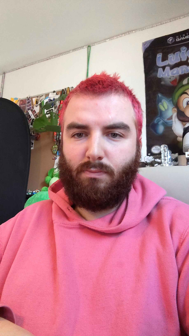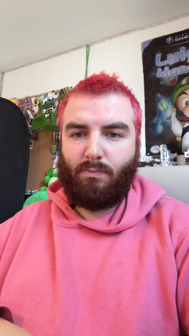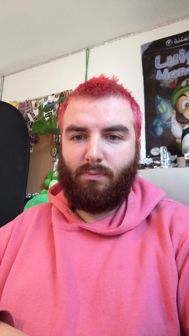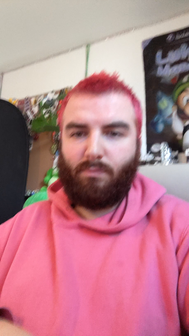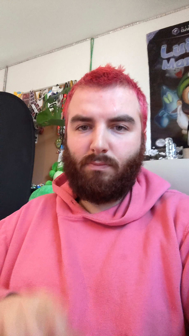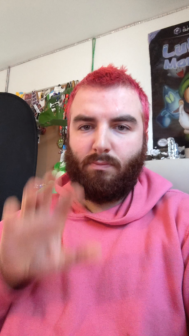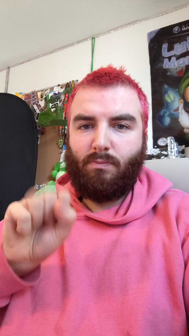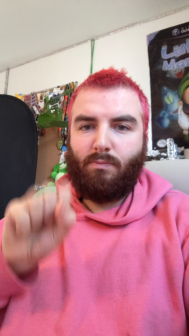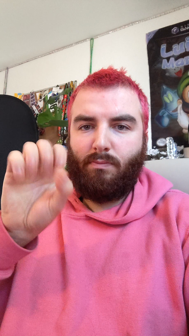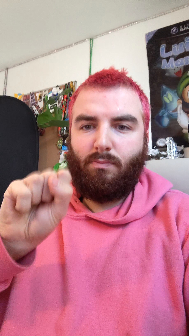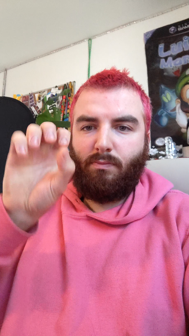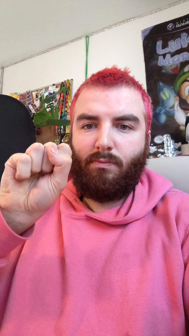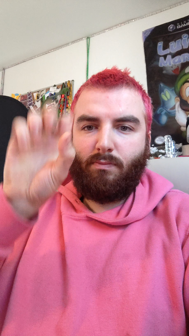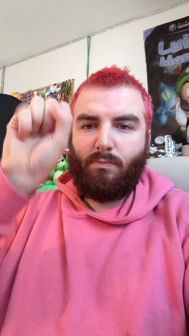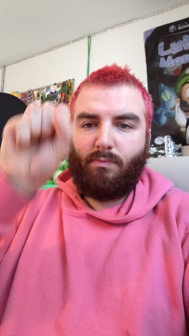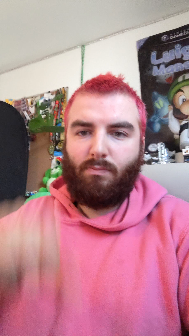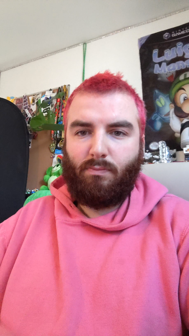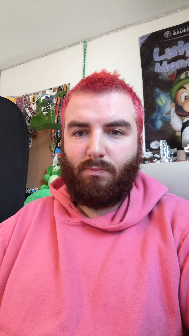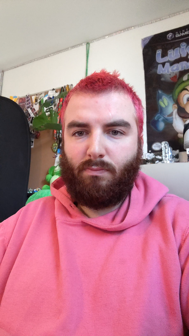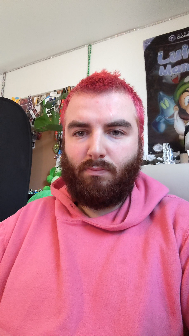ladder